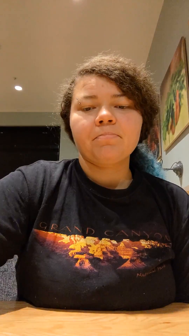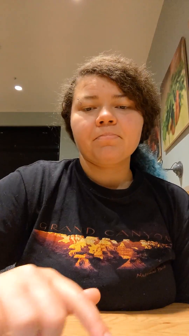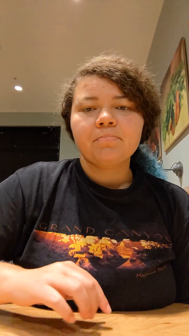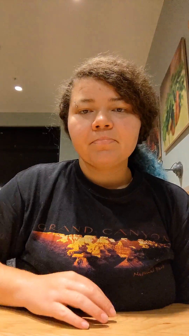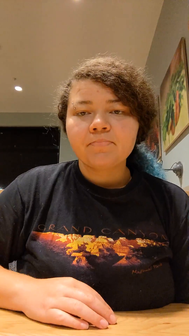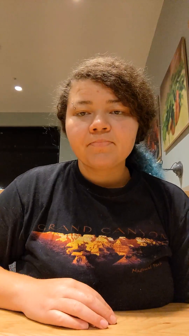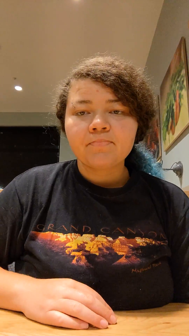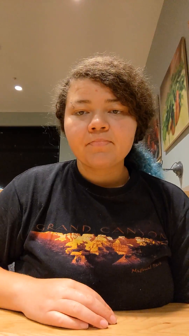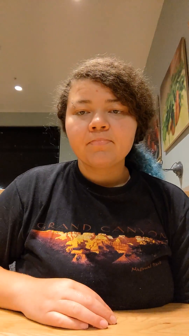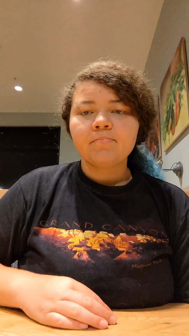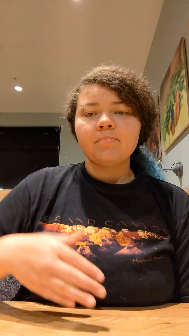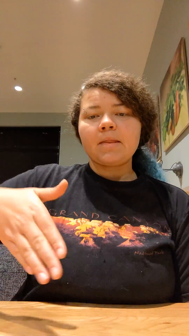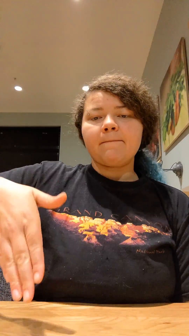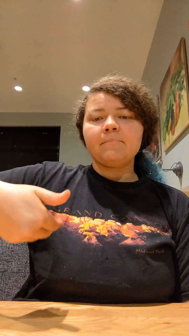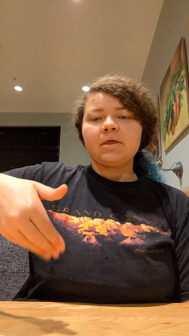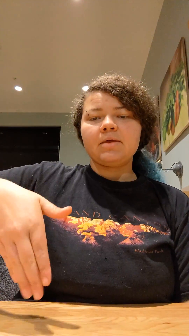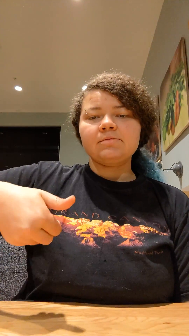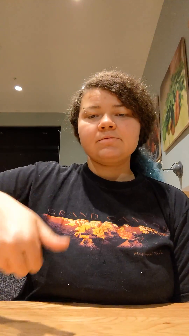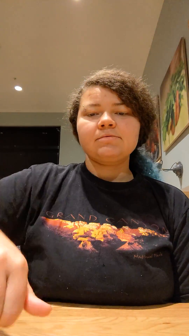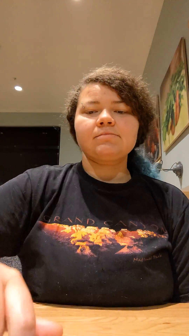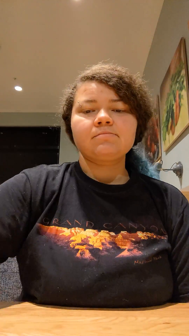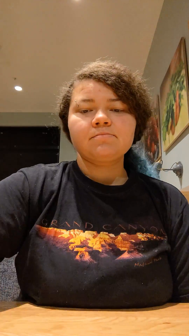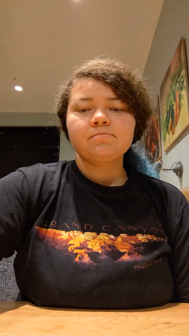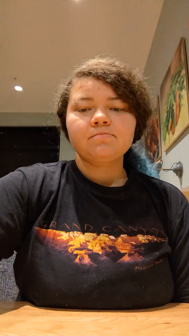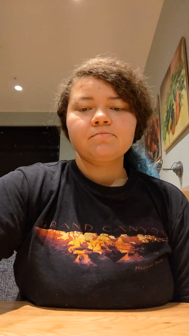pants